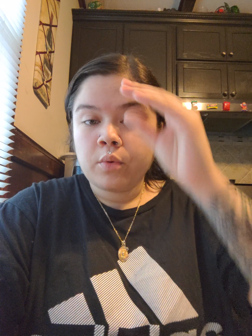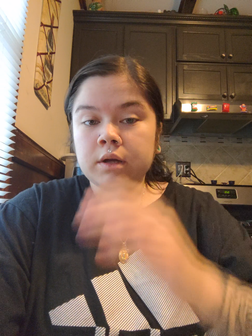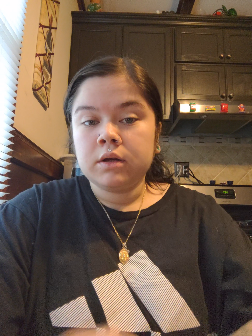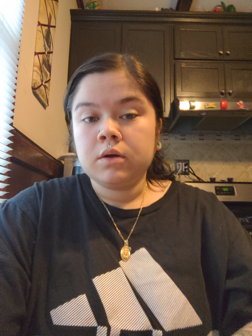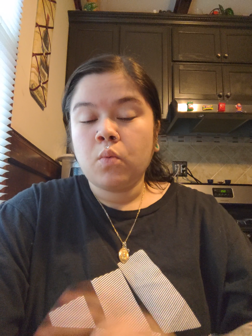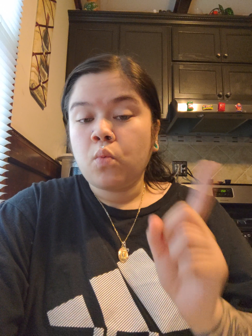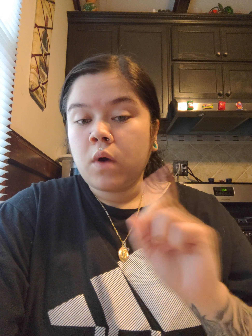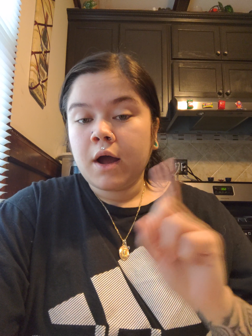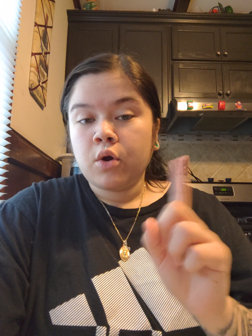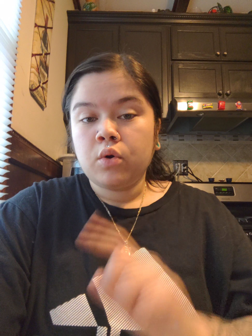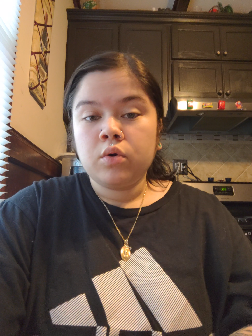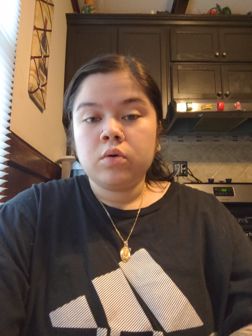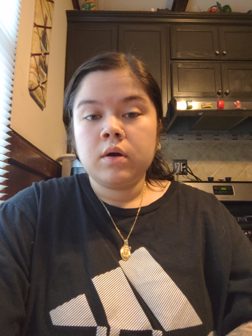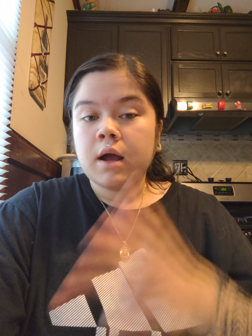where